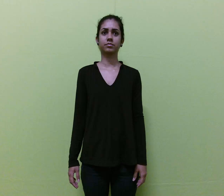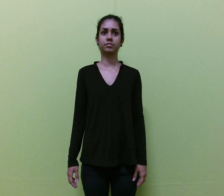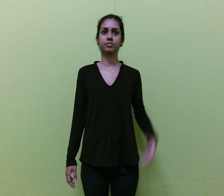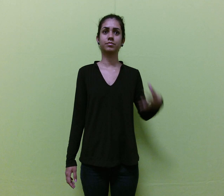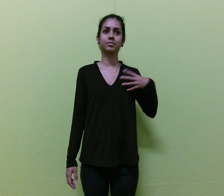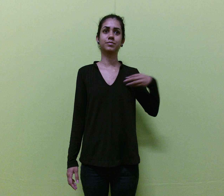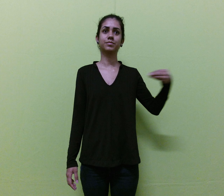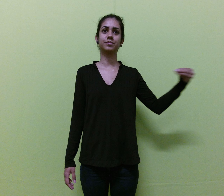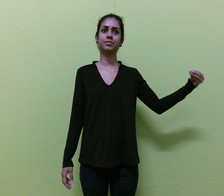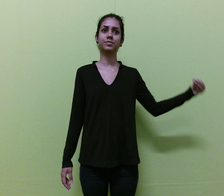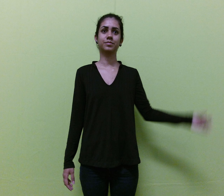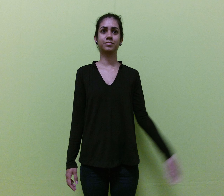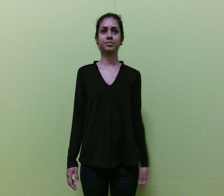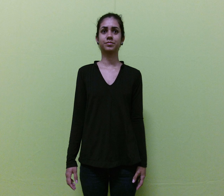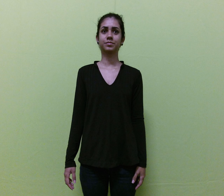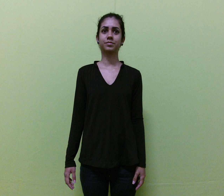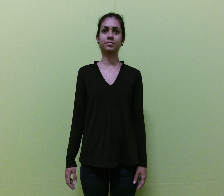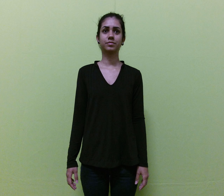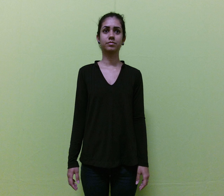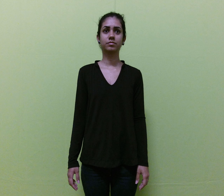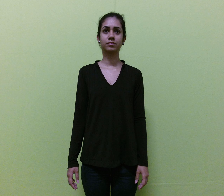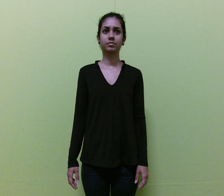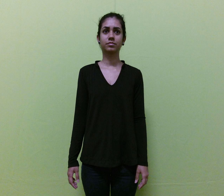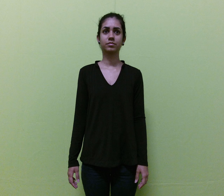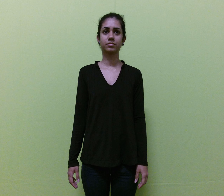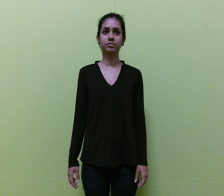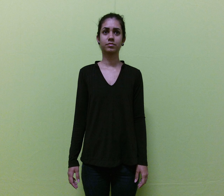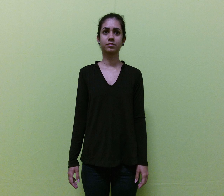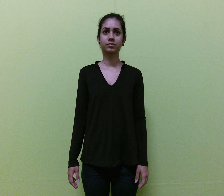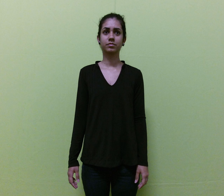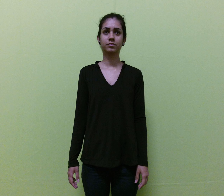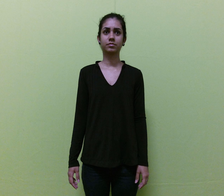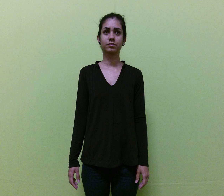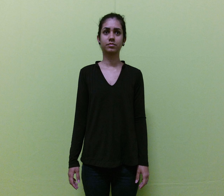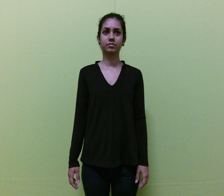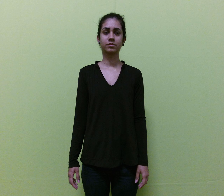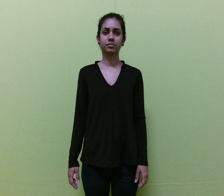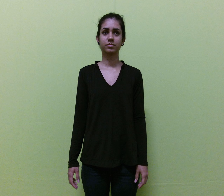filho